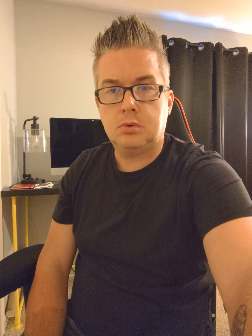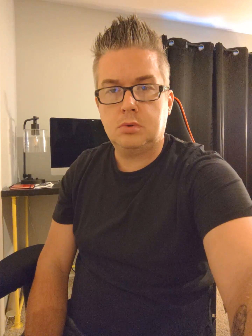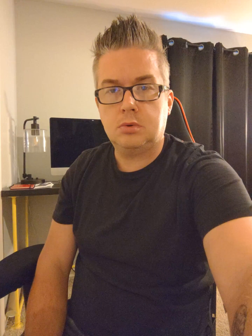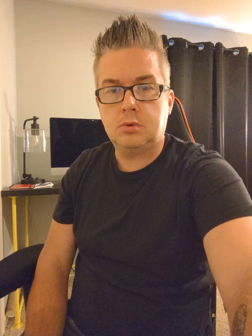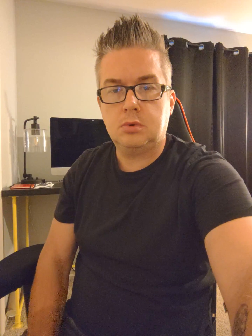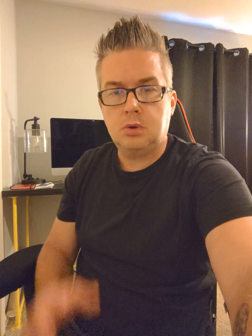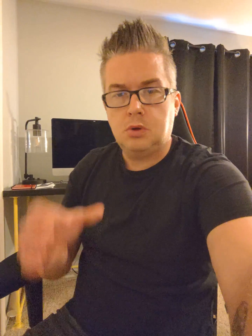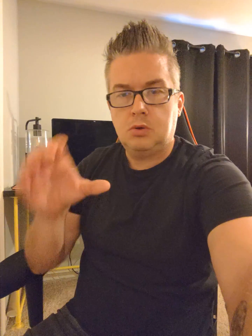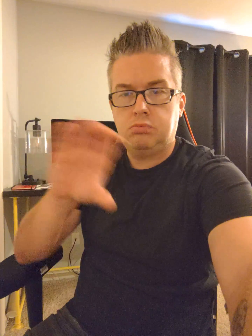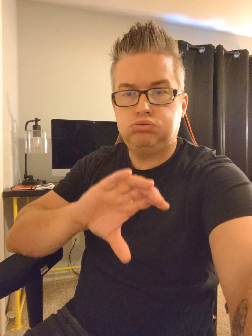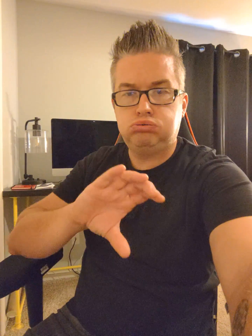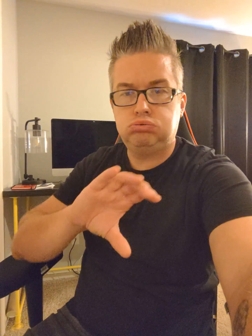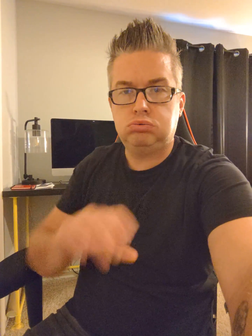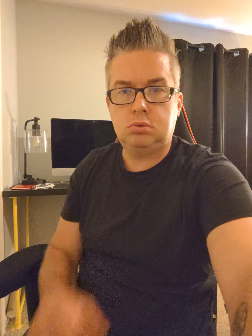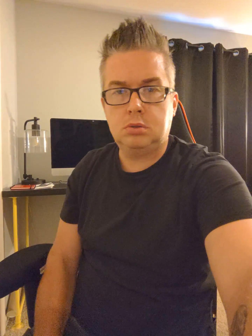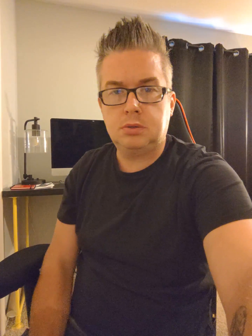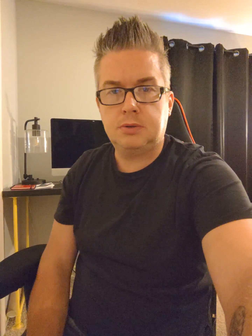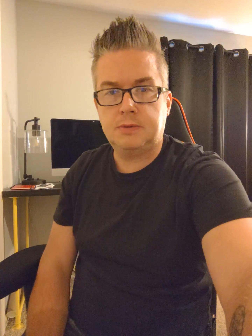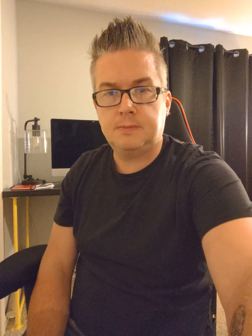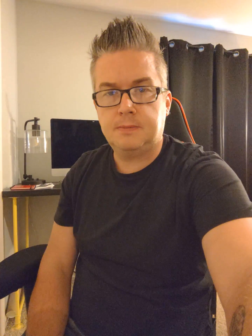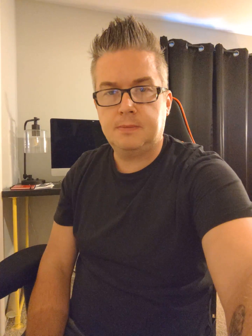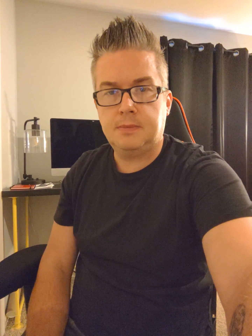dump